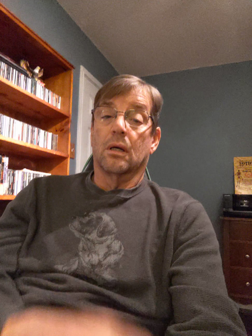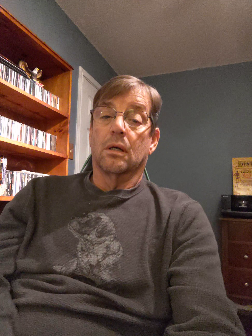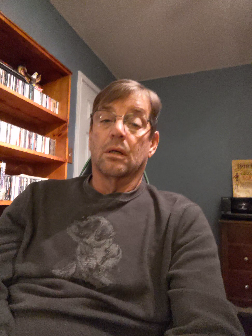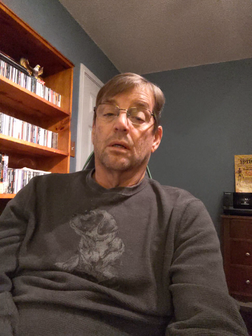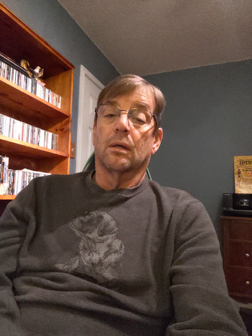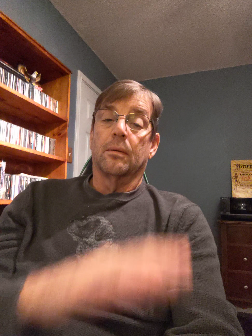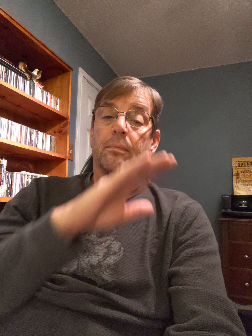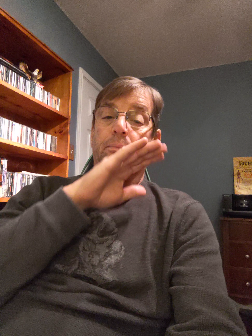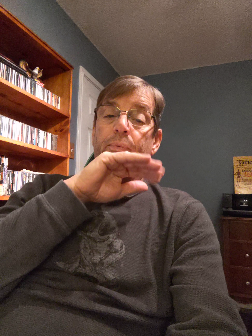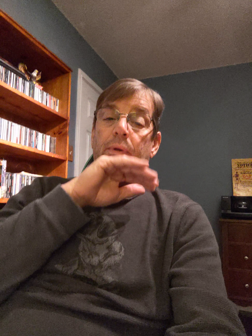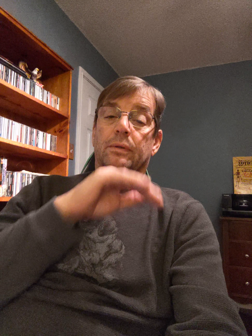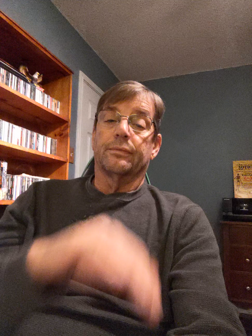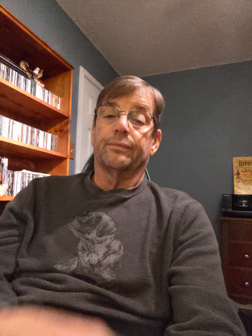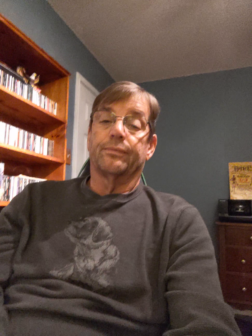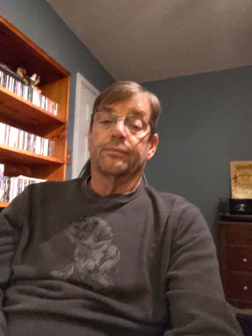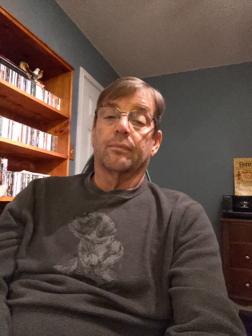pig